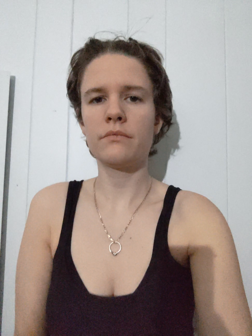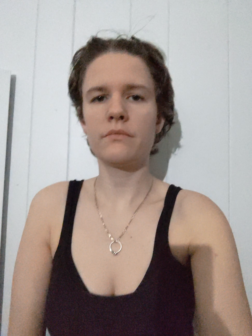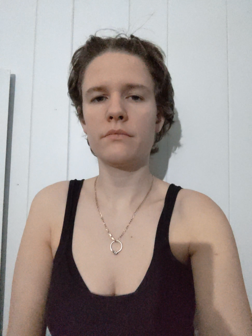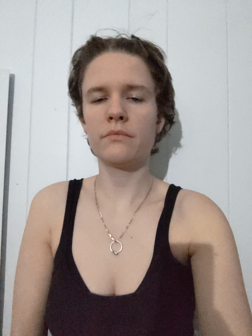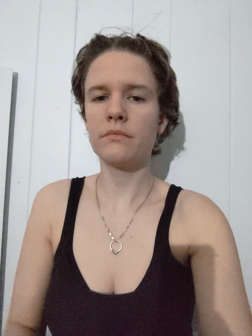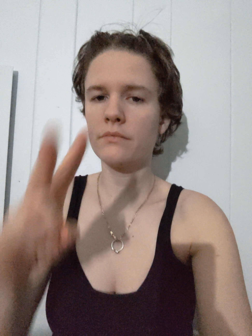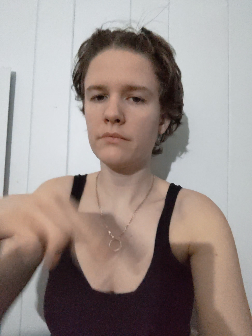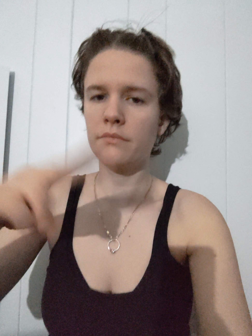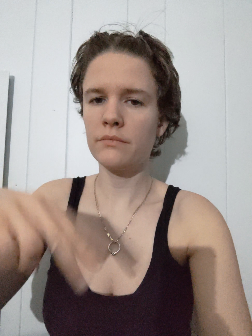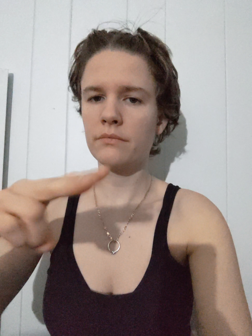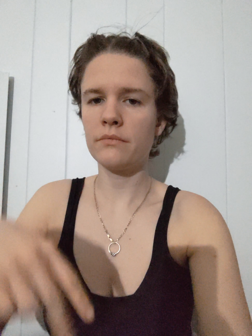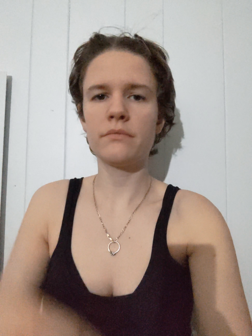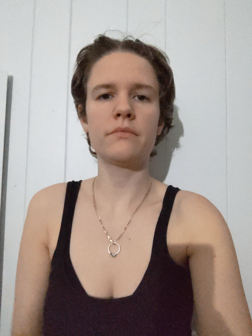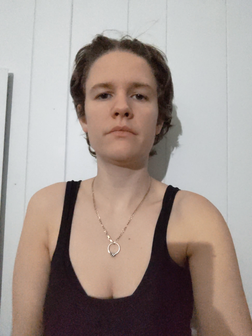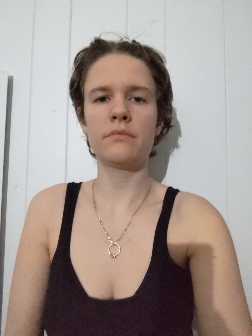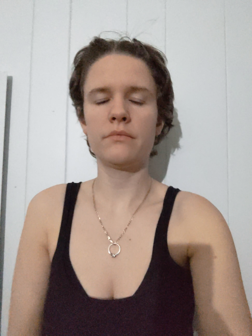read